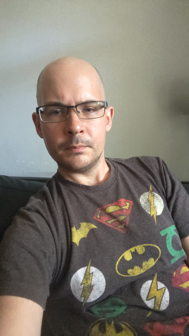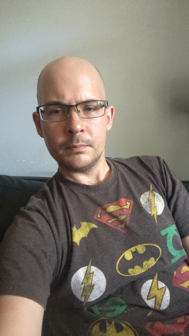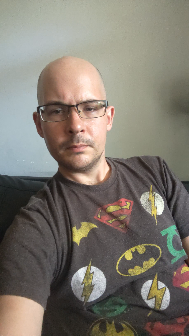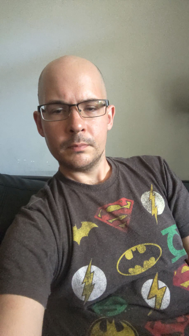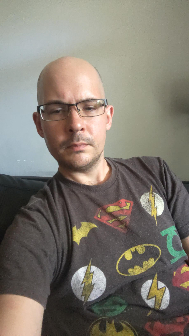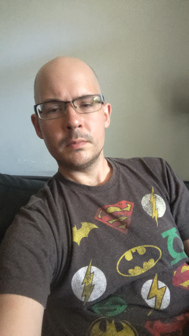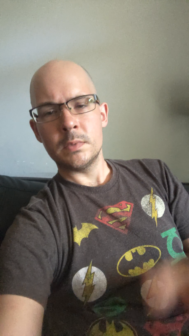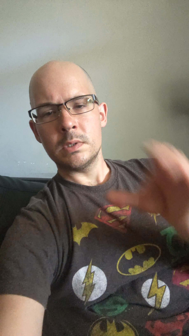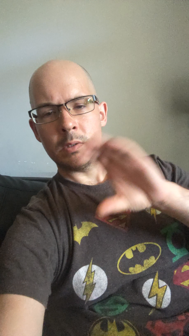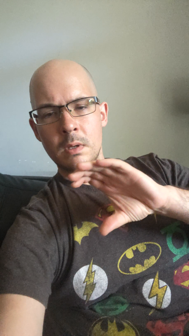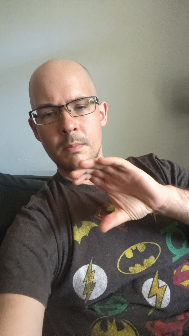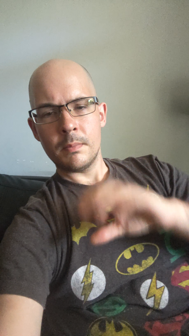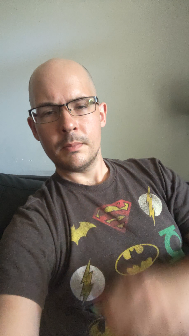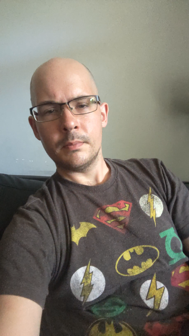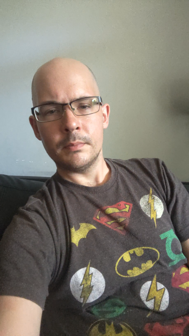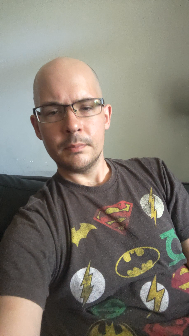dump